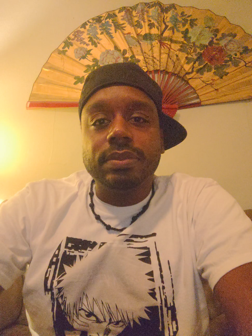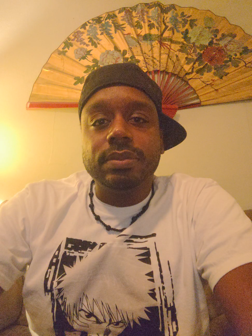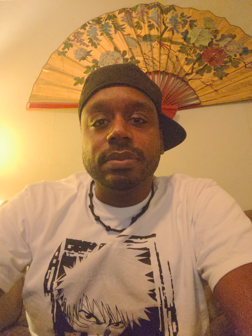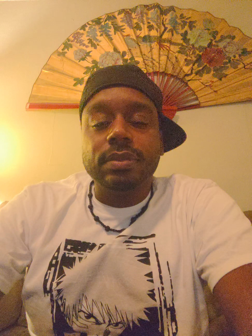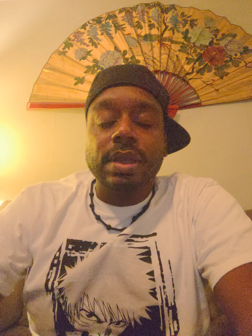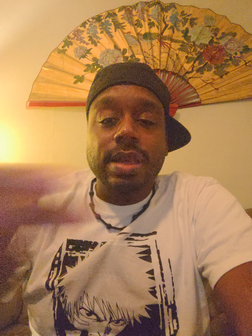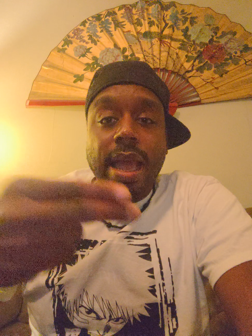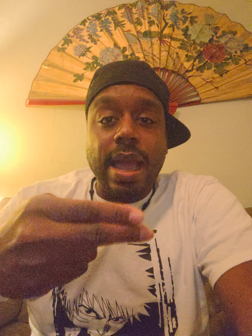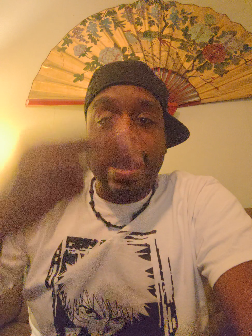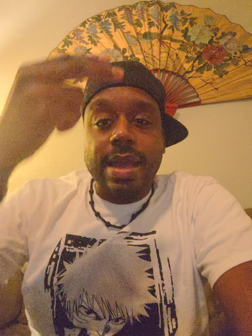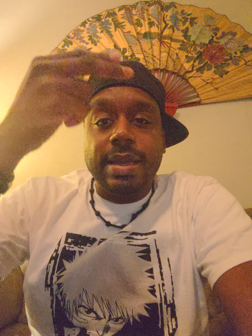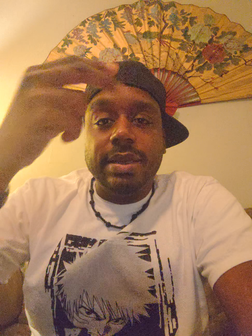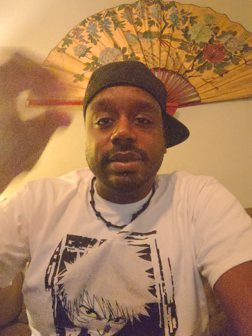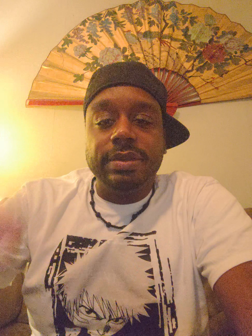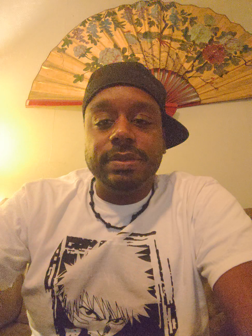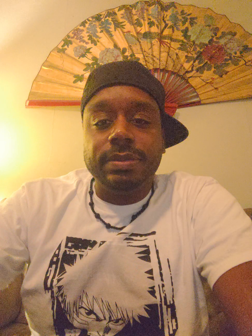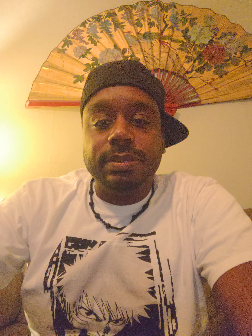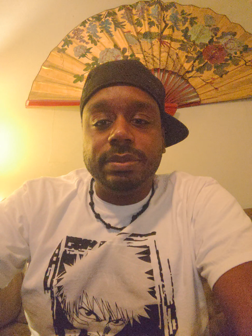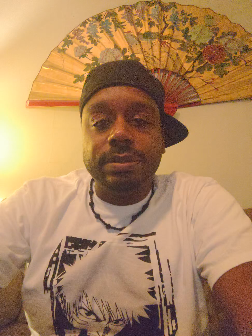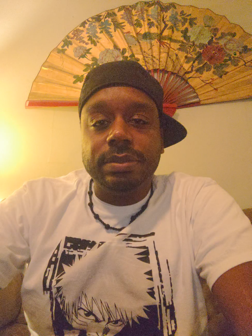high